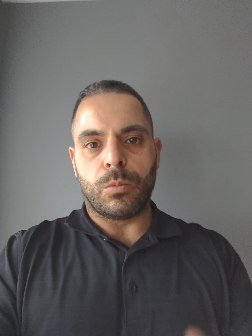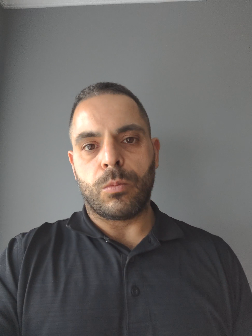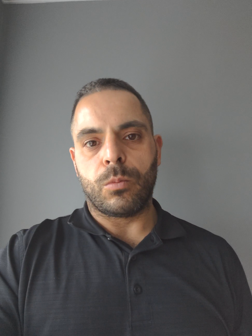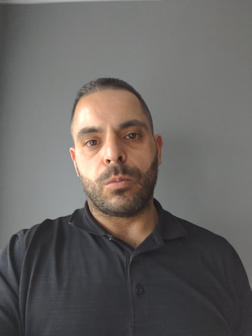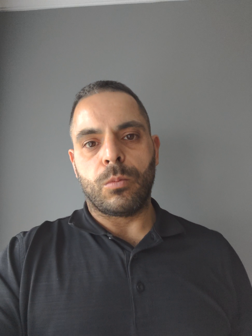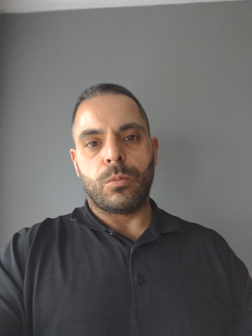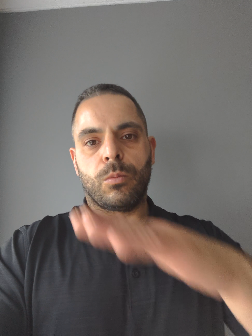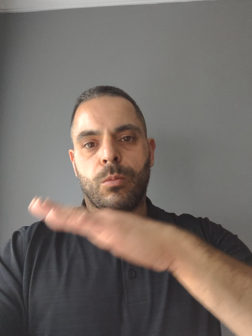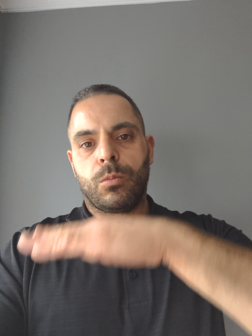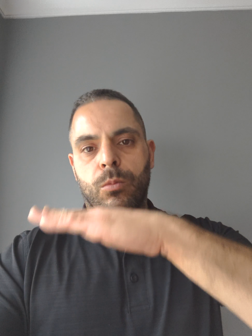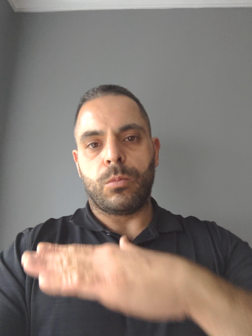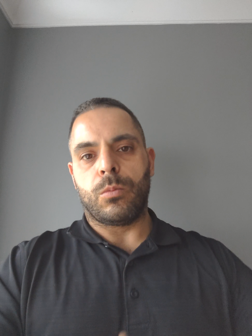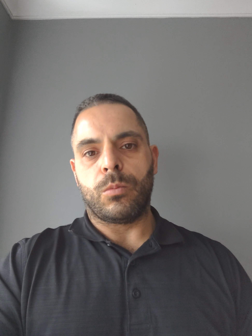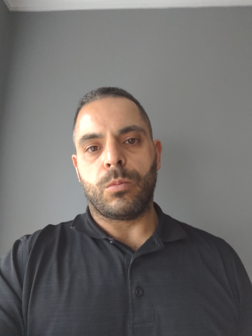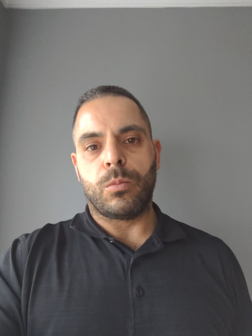table